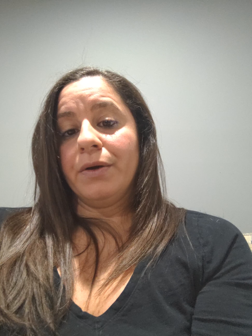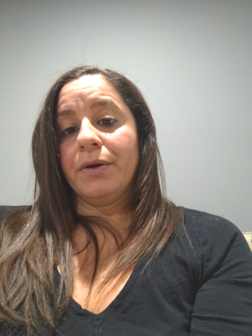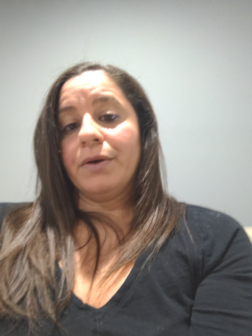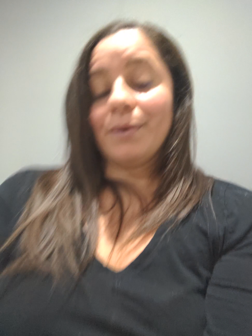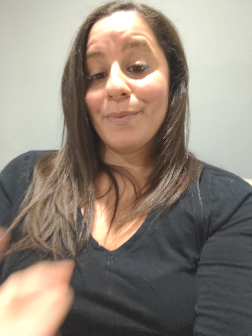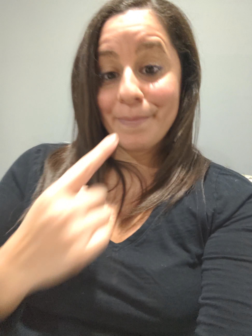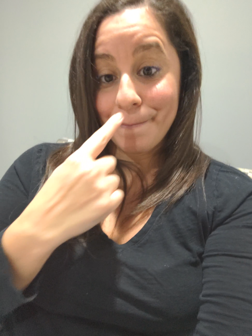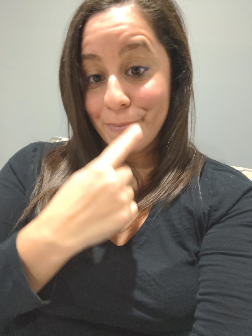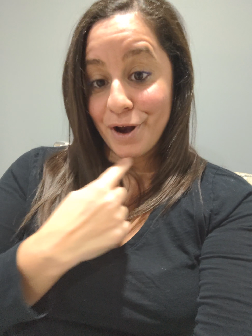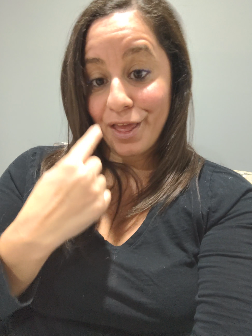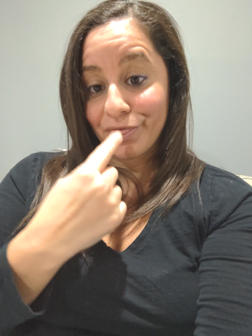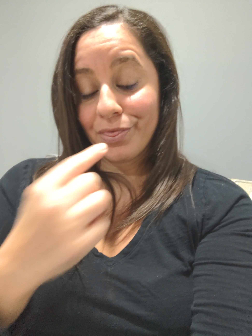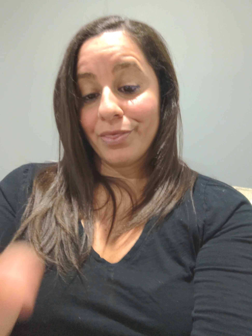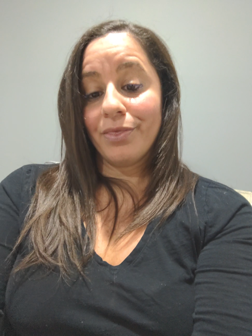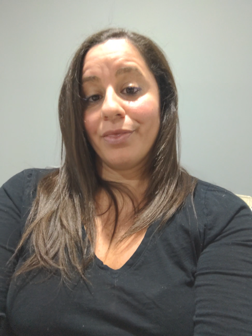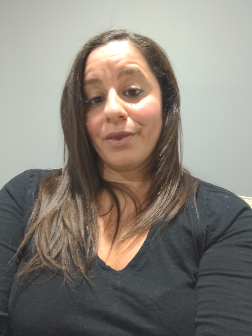mouth